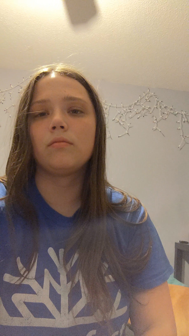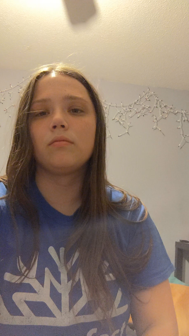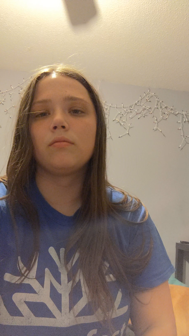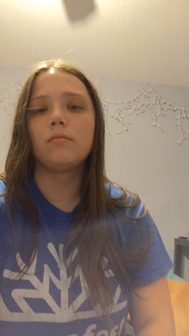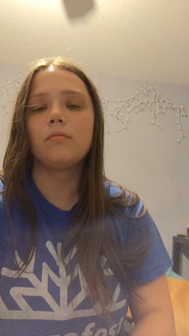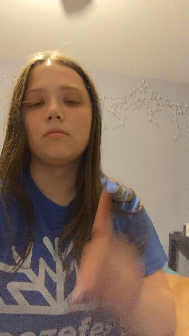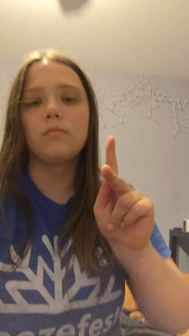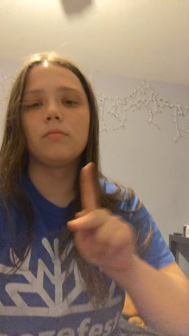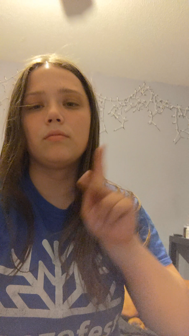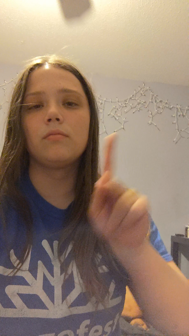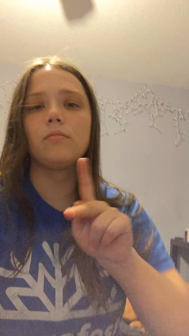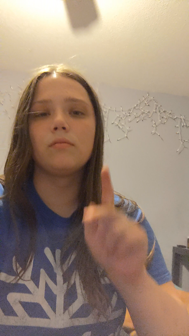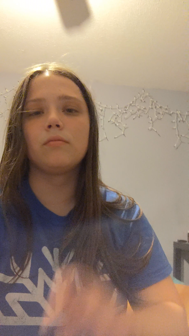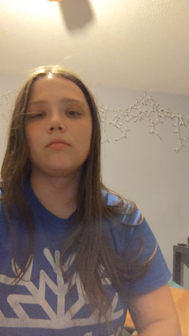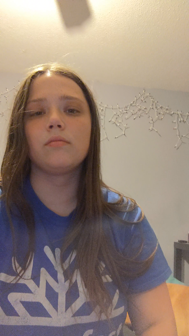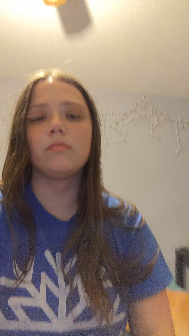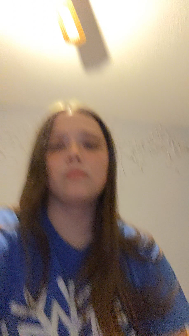people